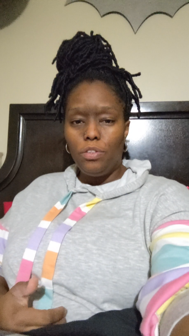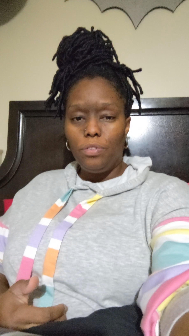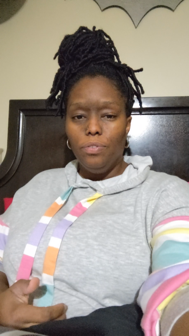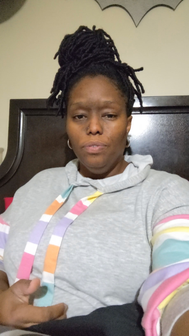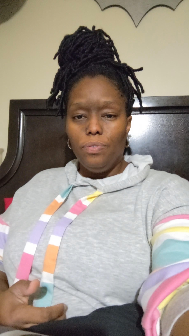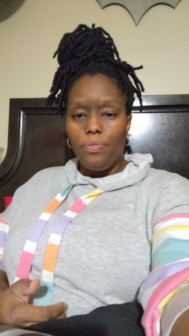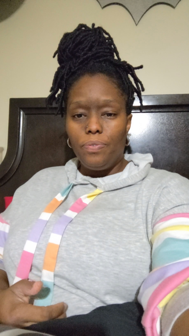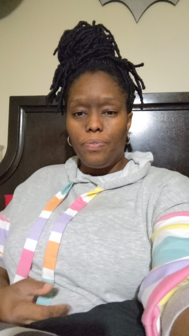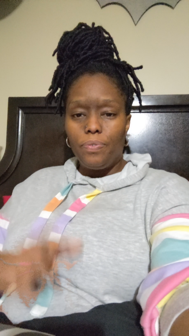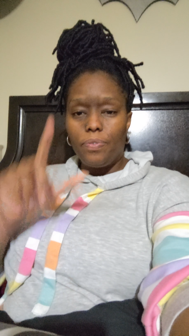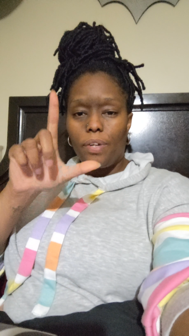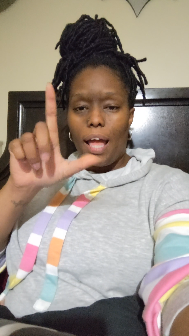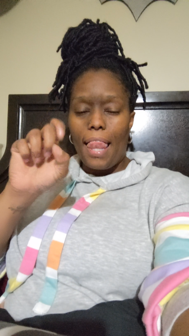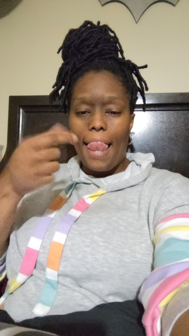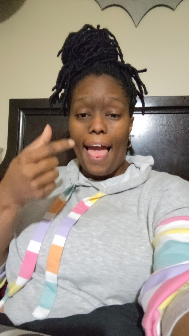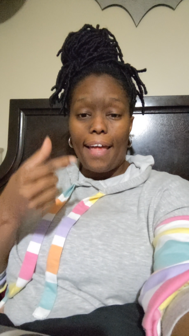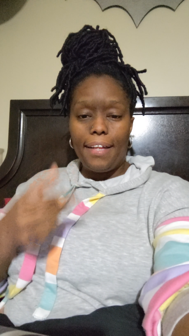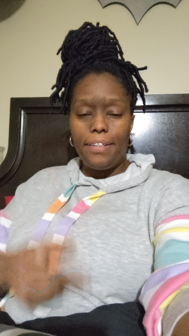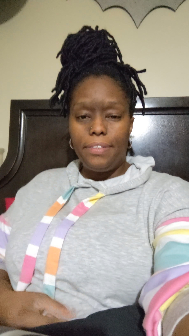leg